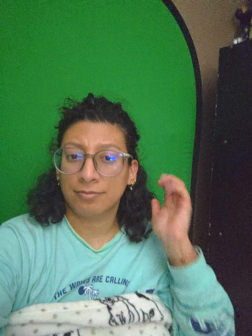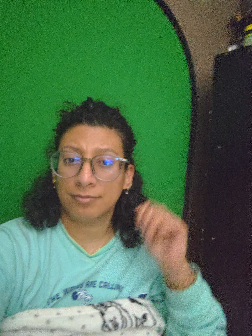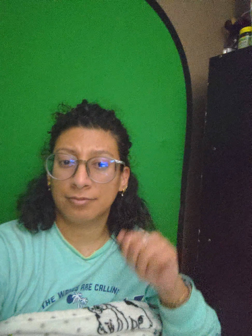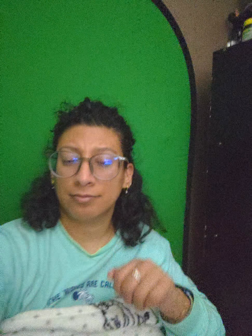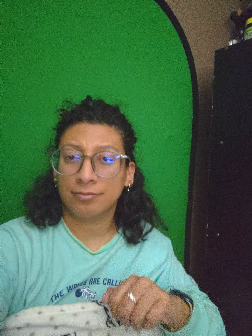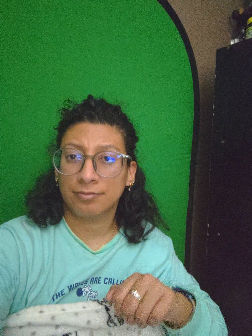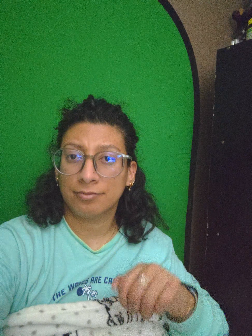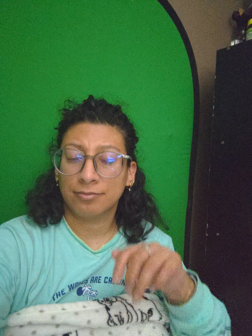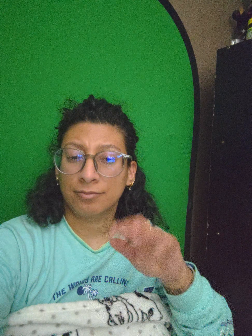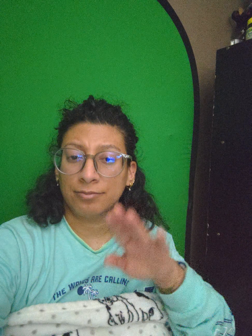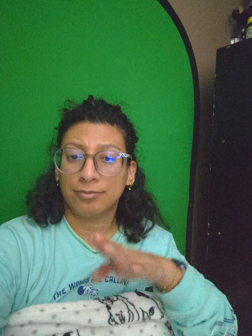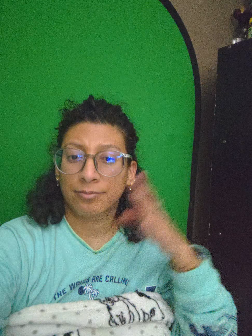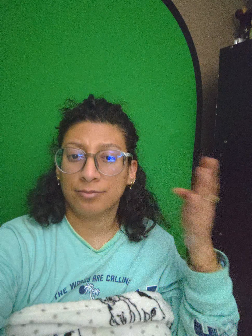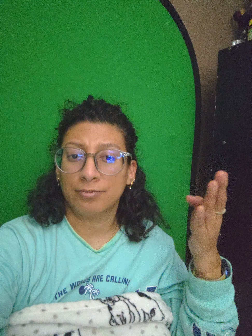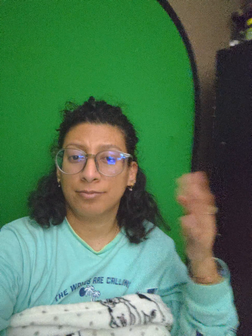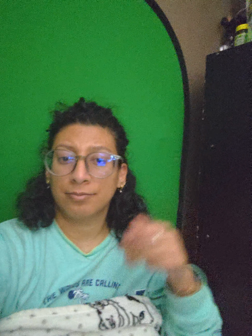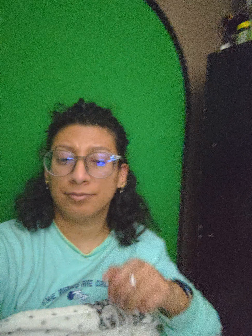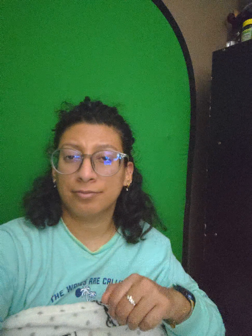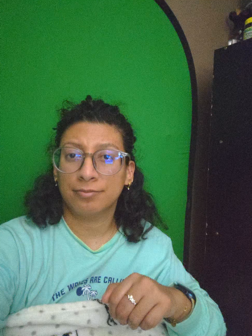open